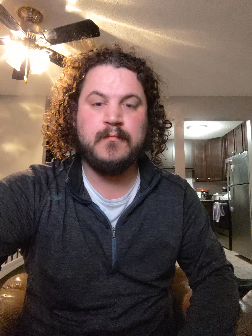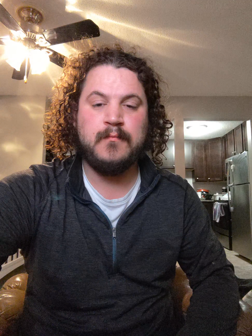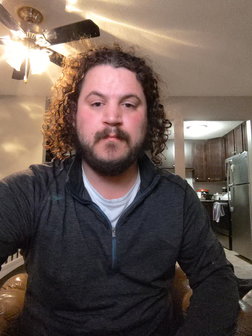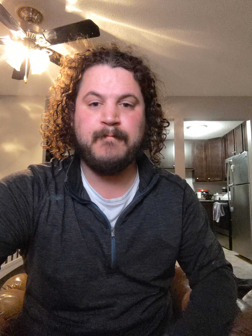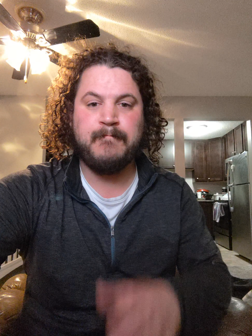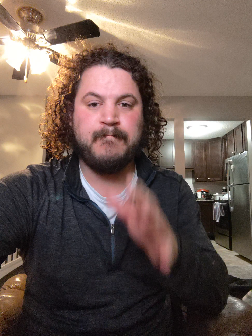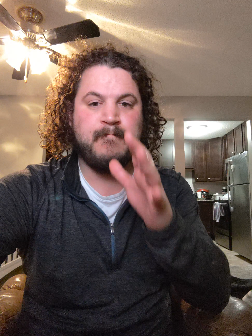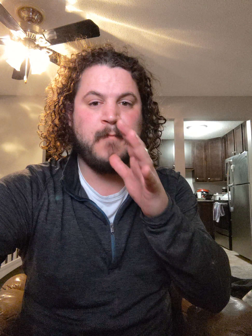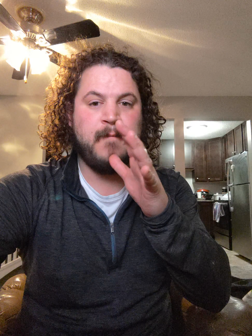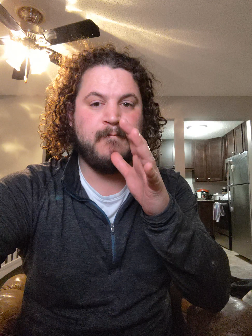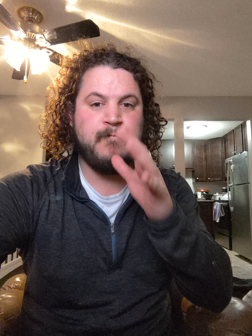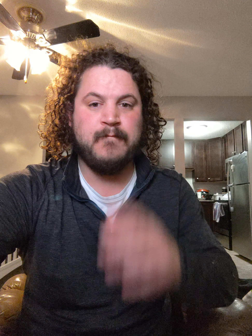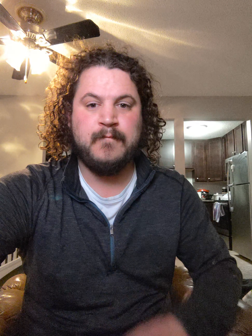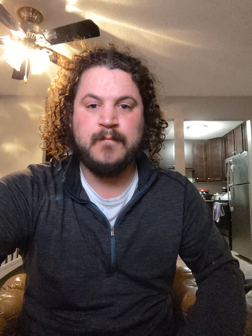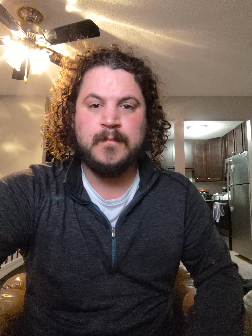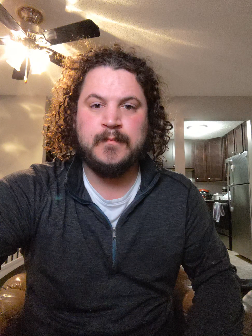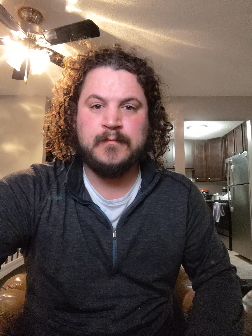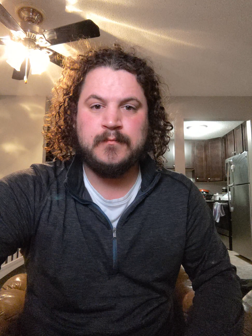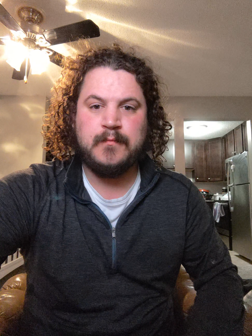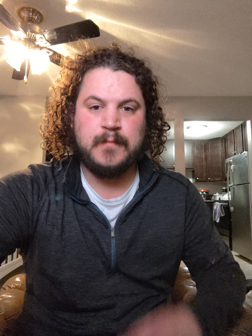mom